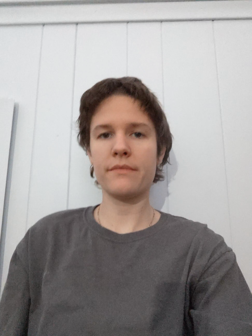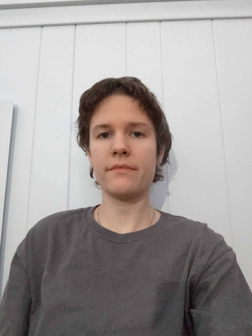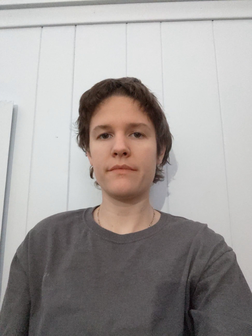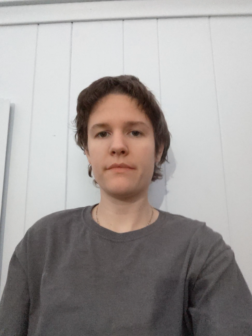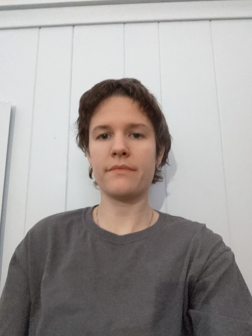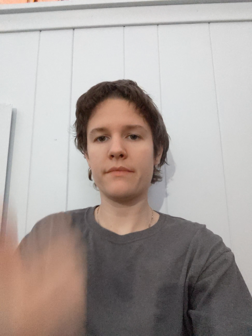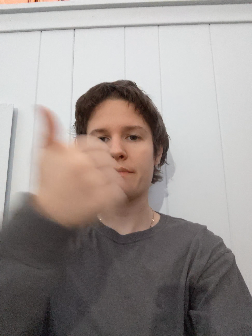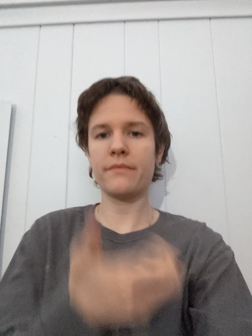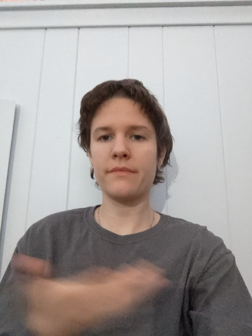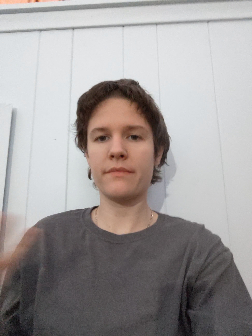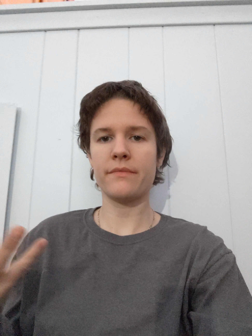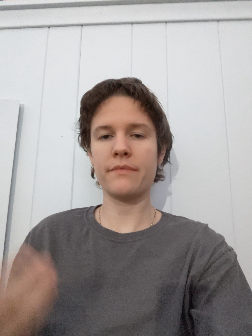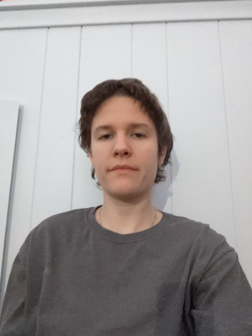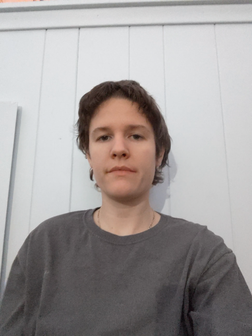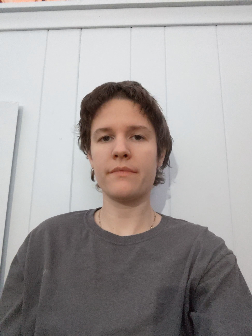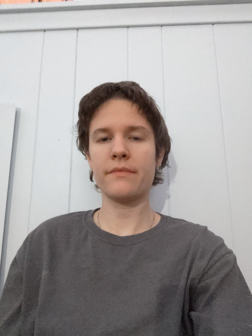every